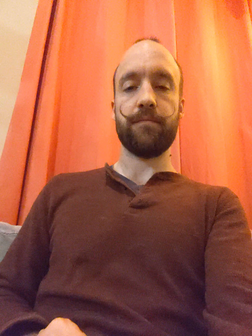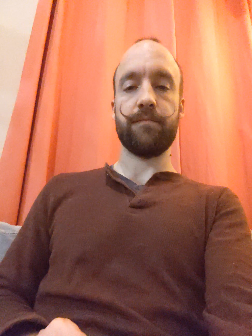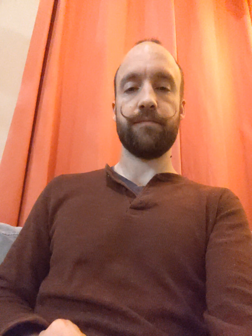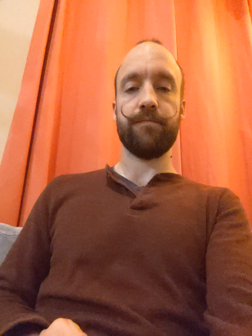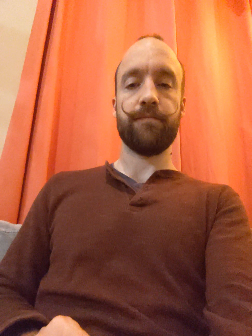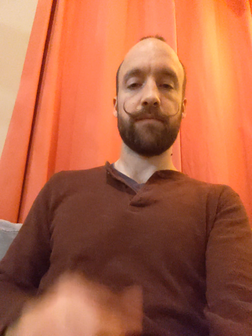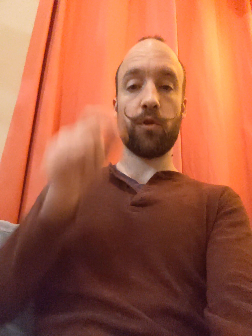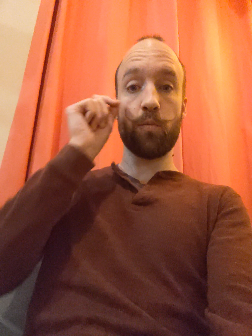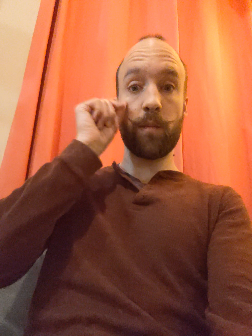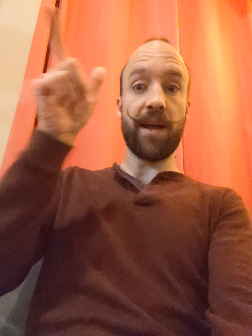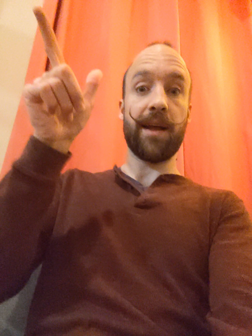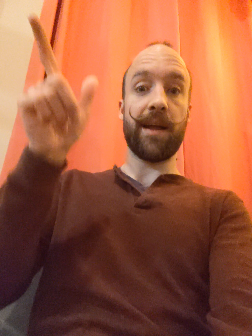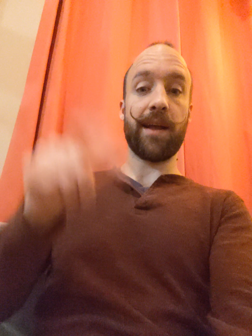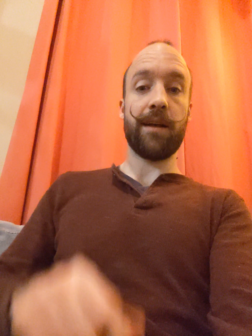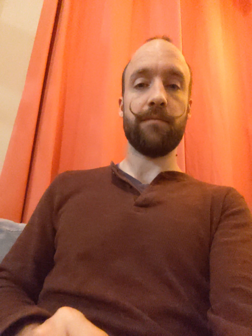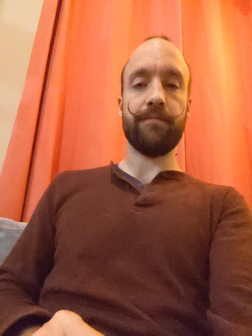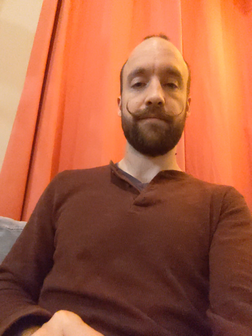awake